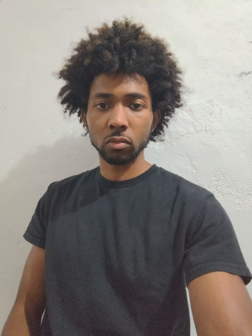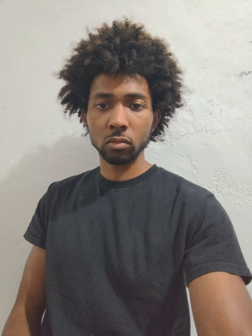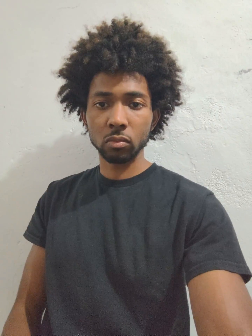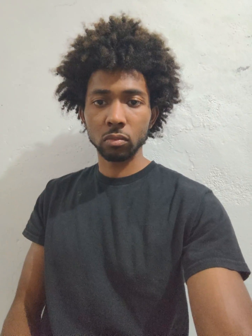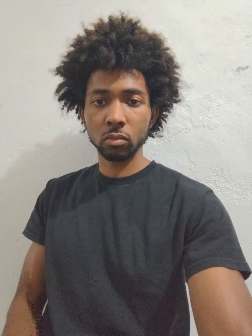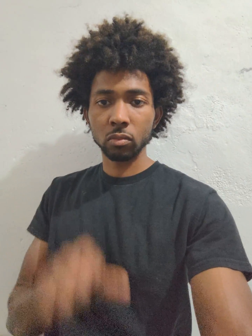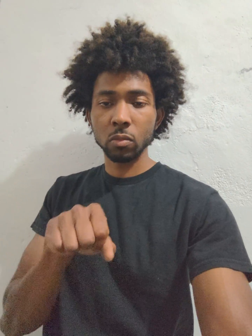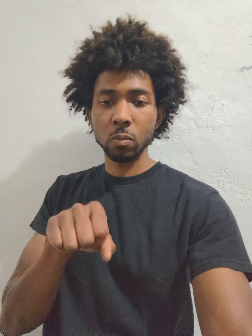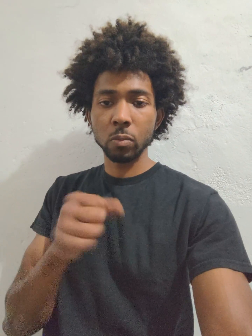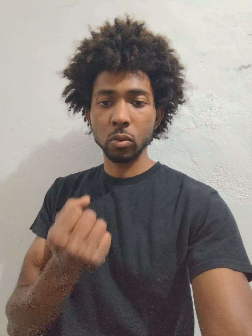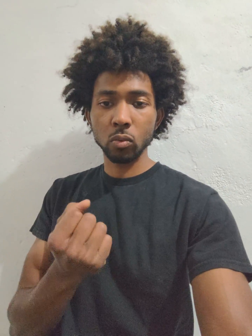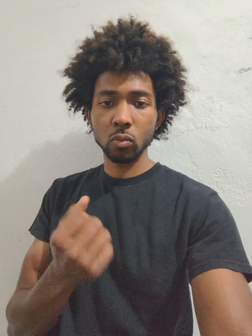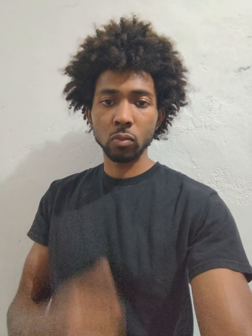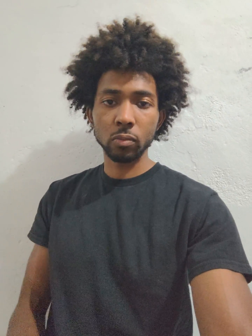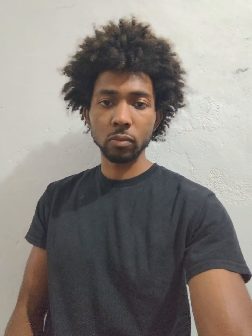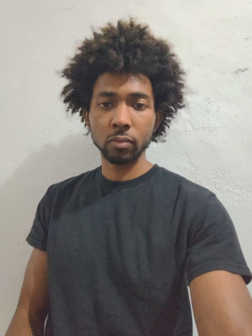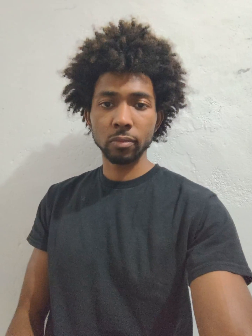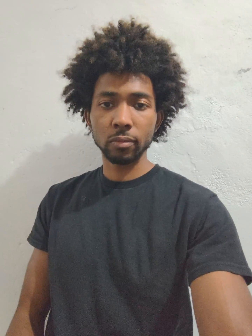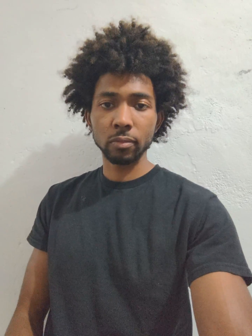break